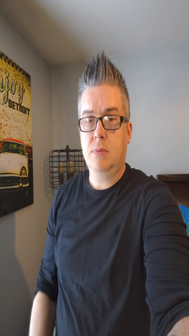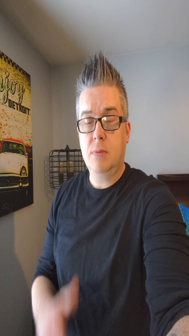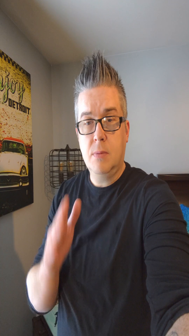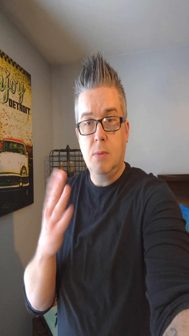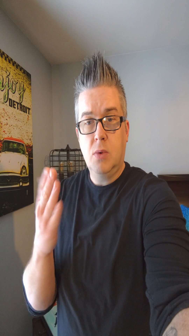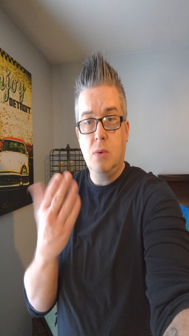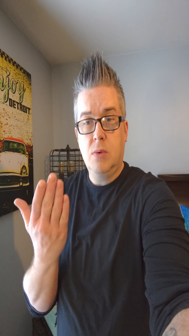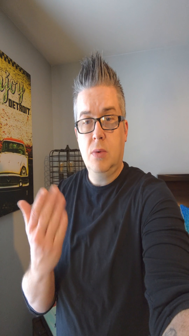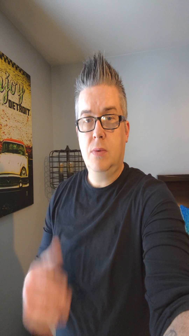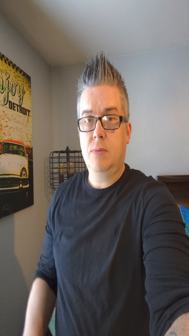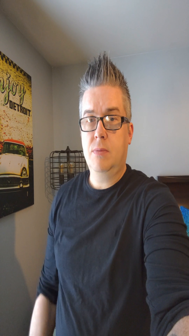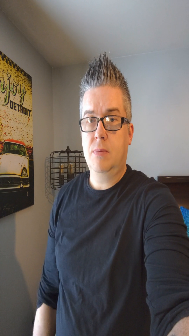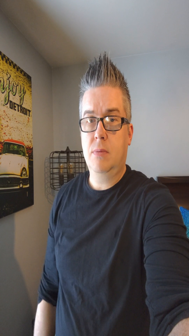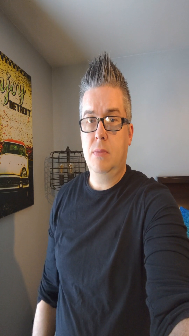book